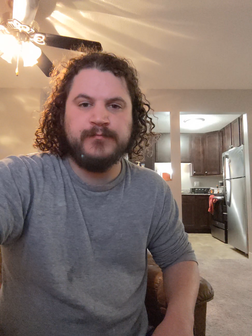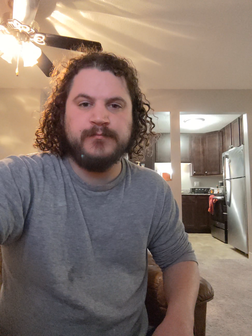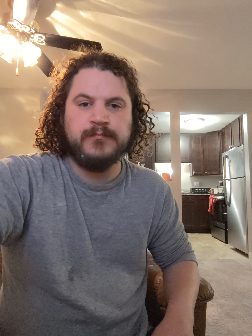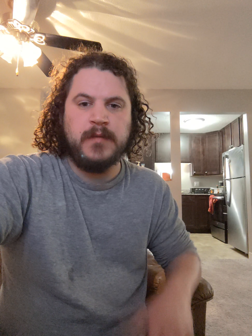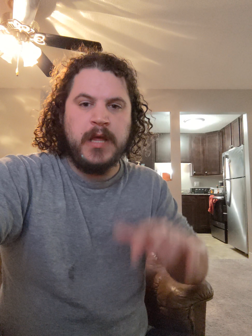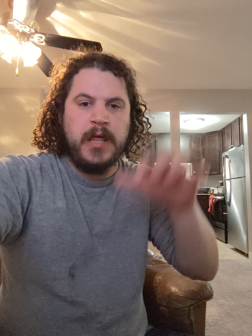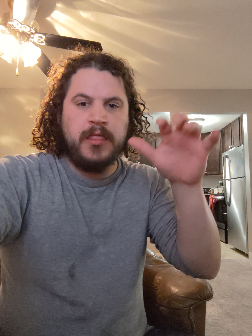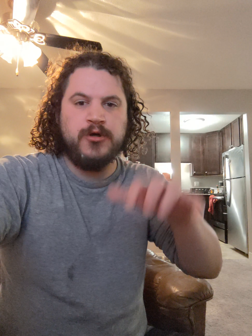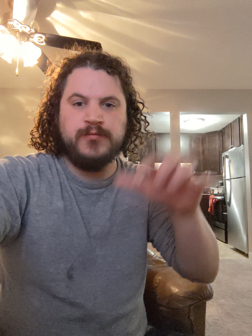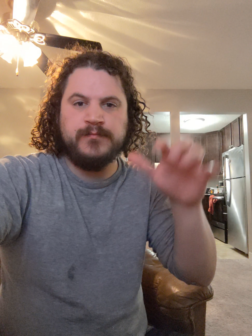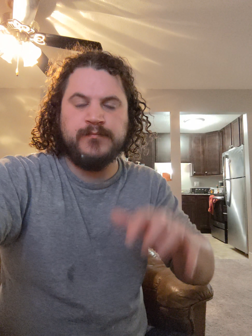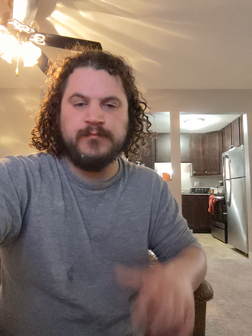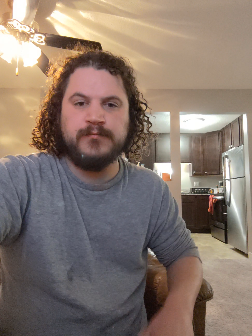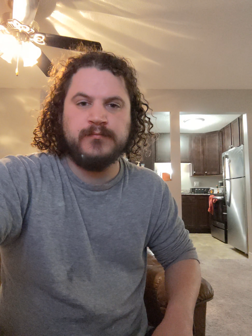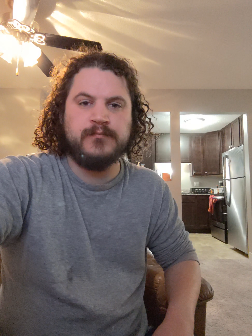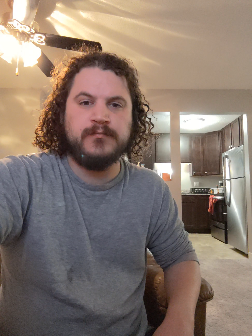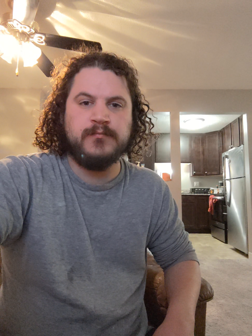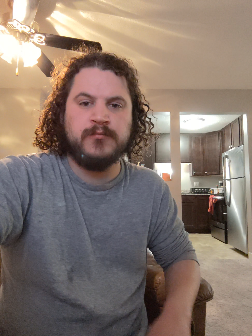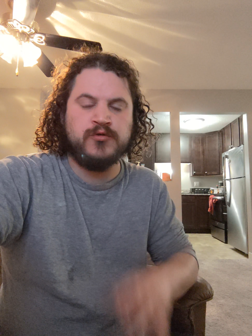alligator